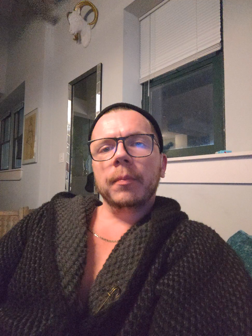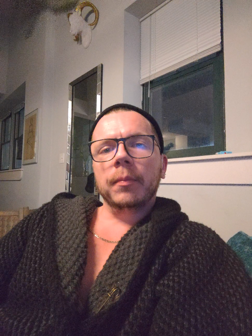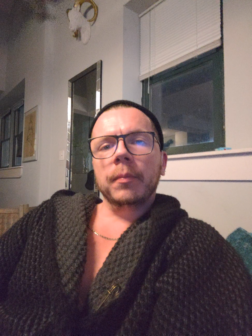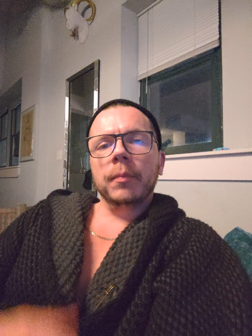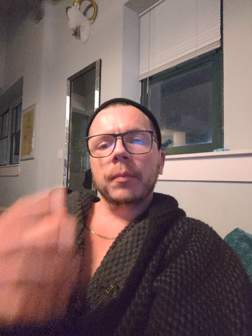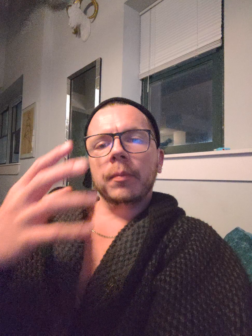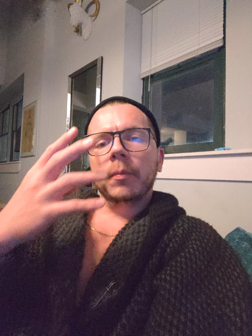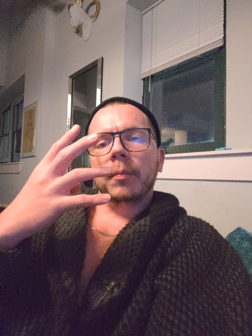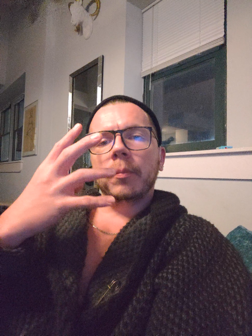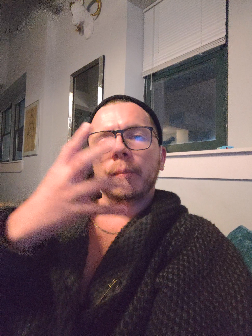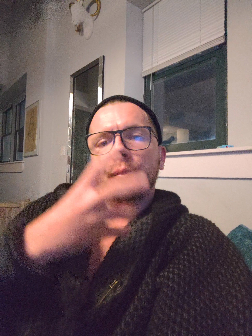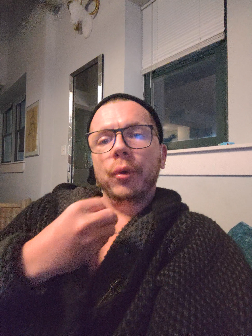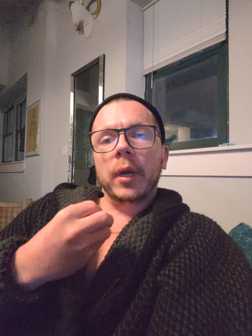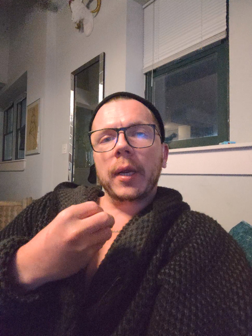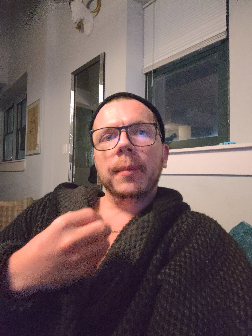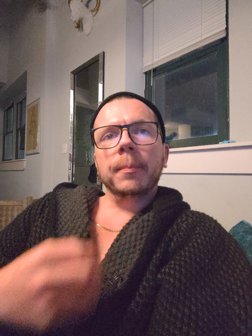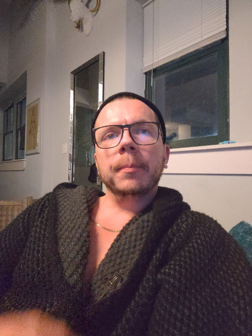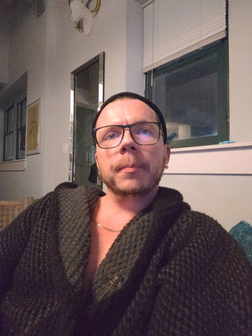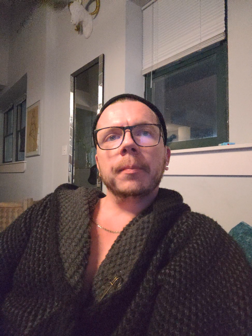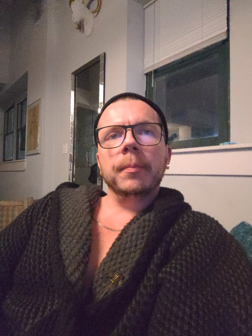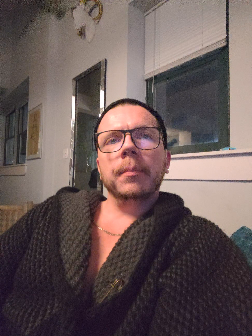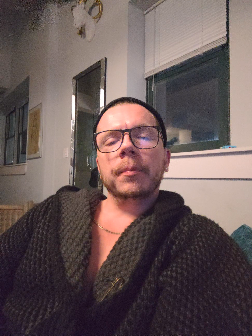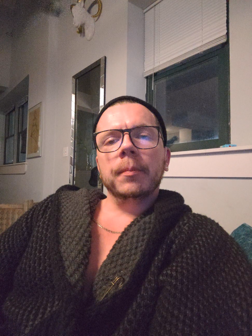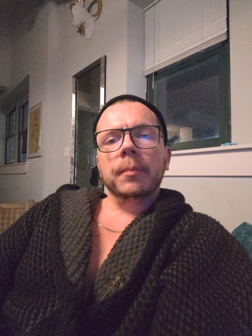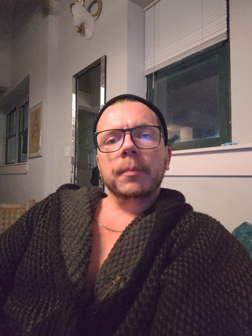pretty